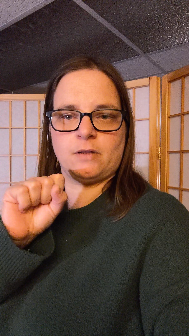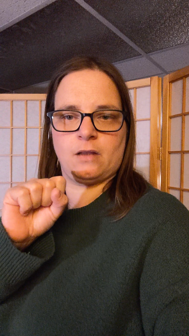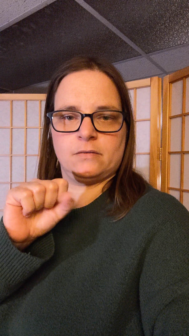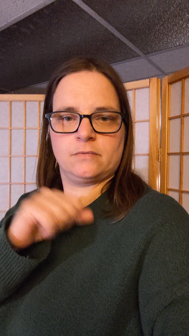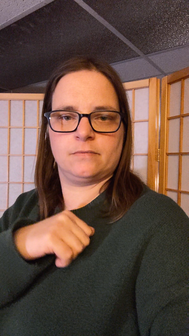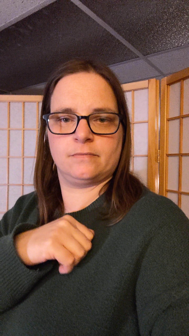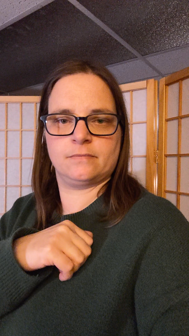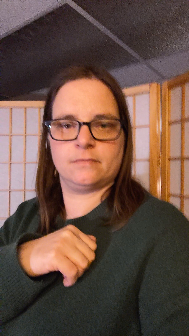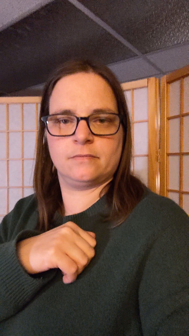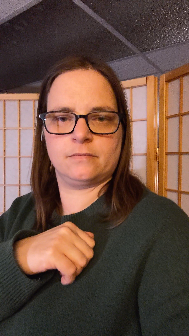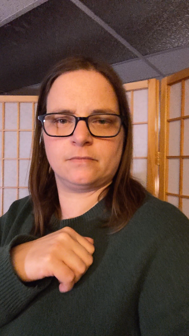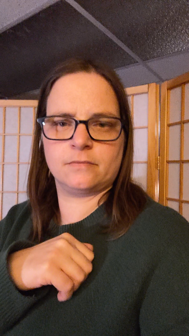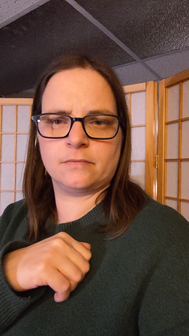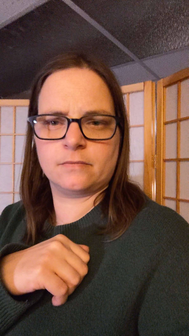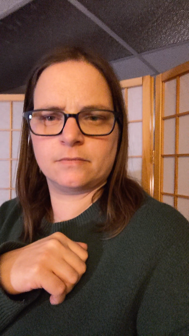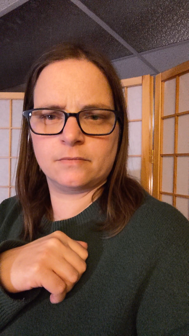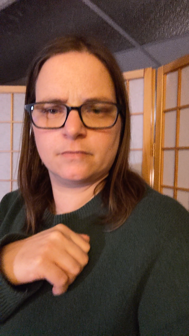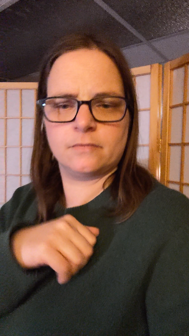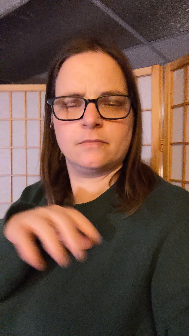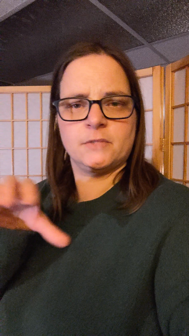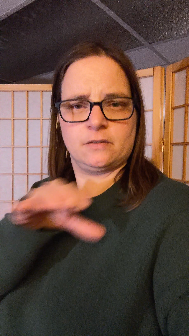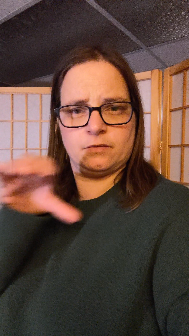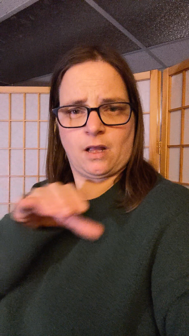does